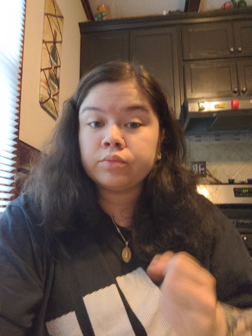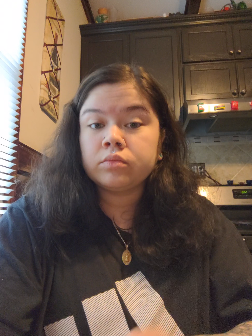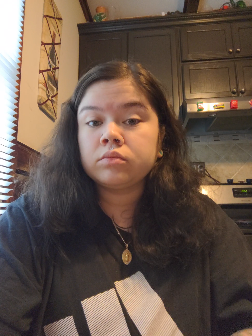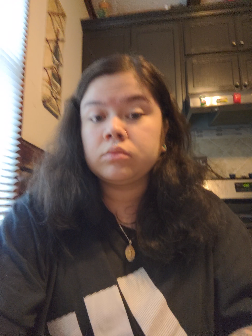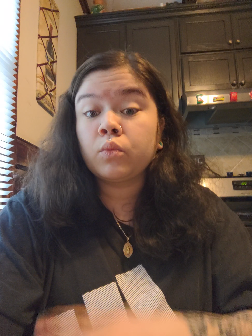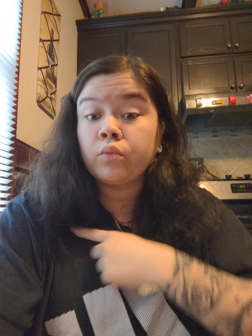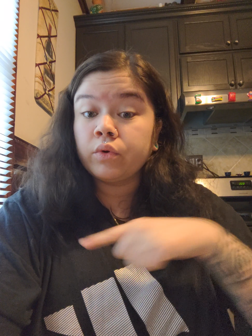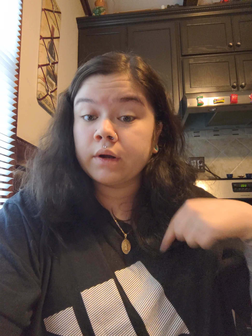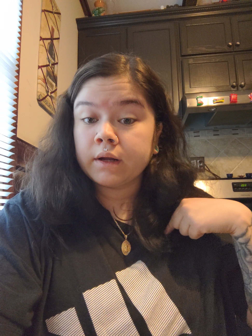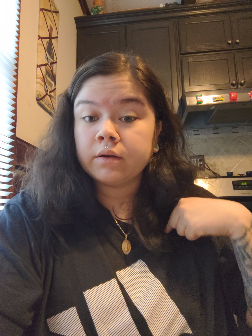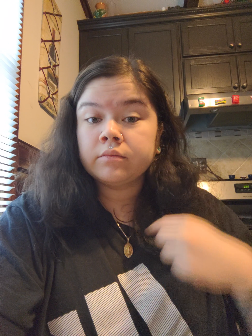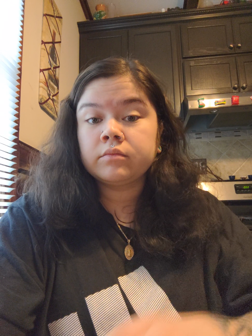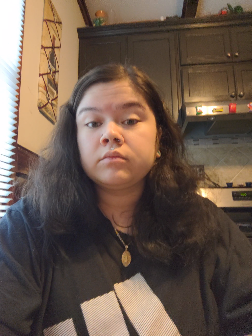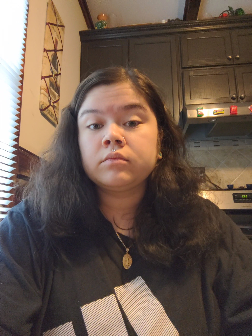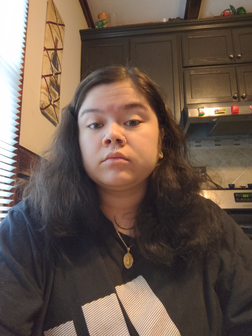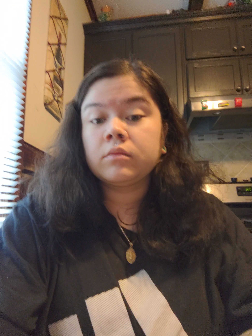we